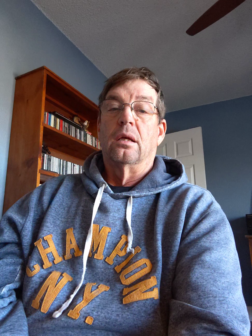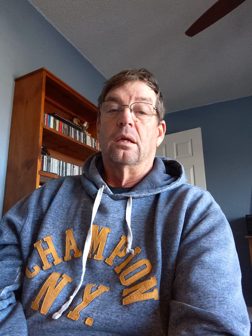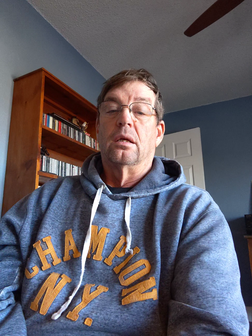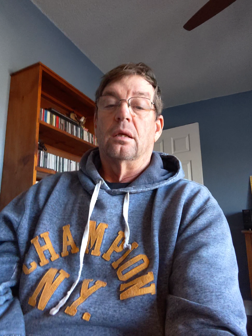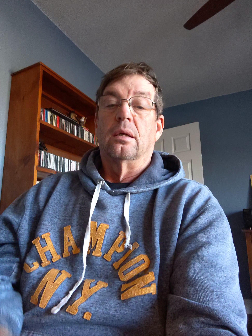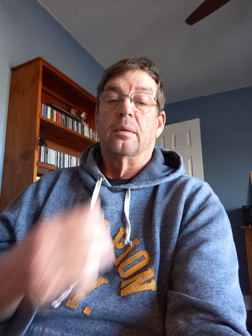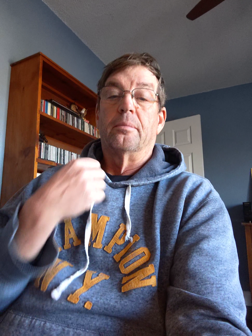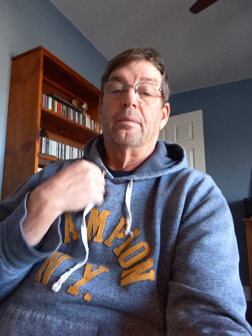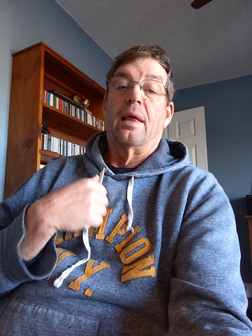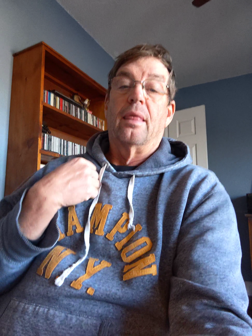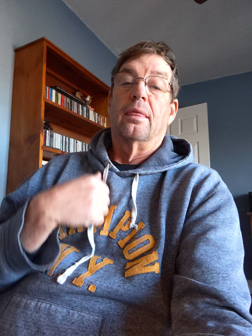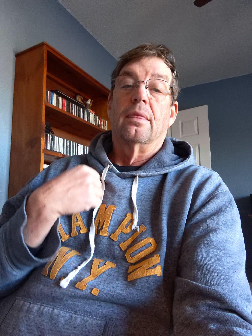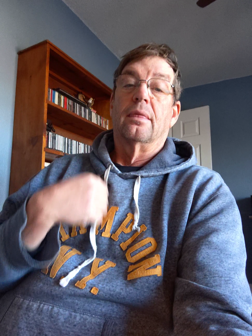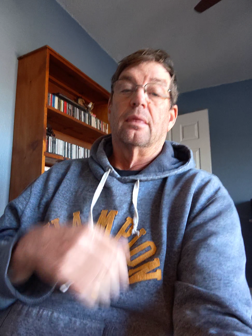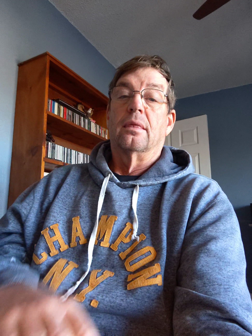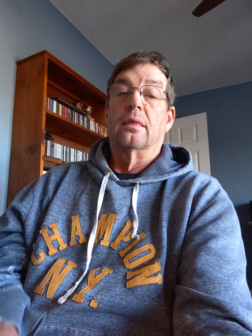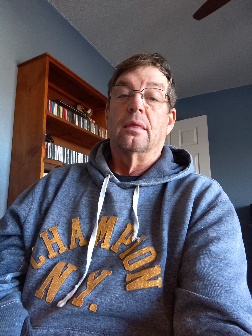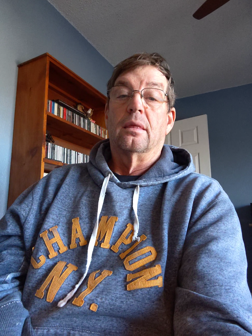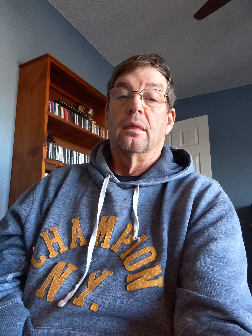bath